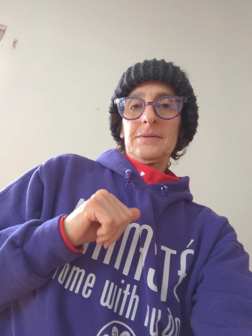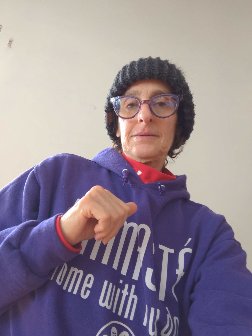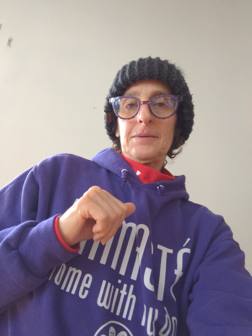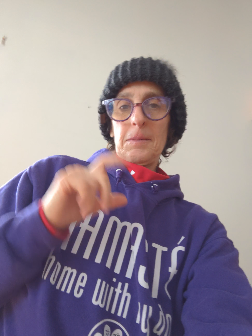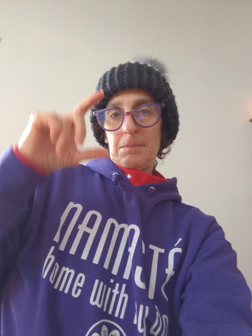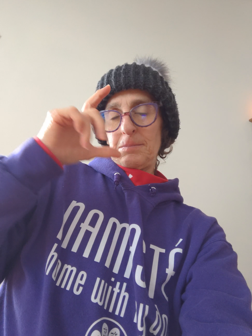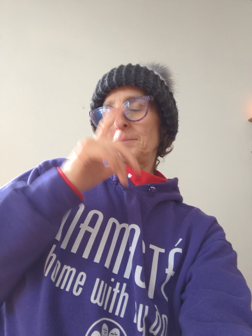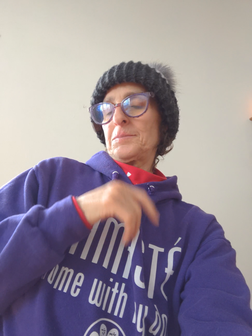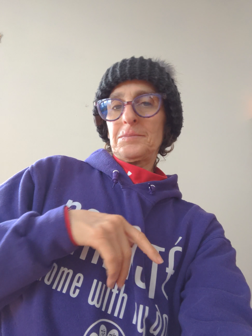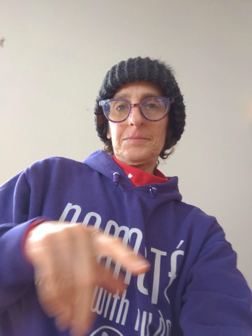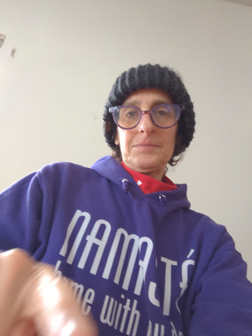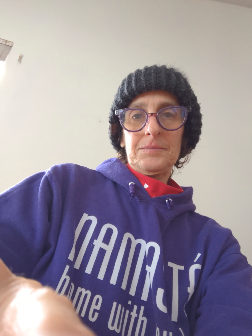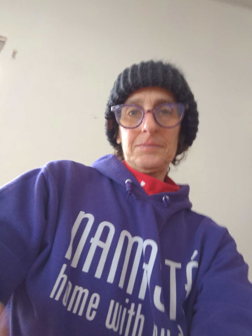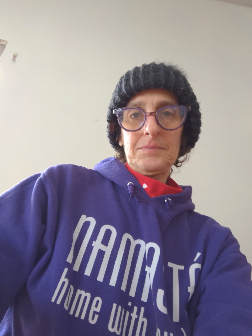mom